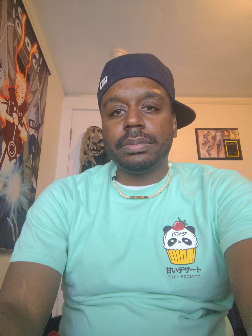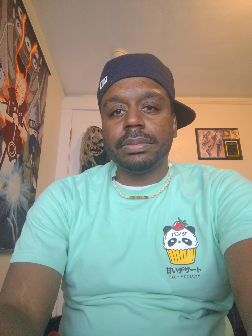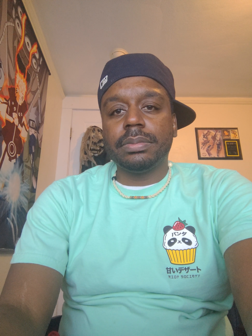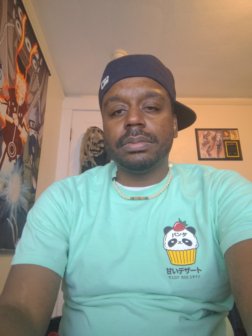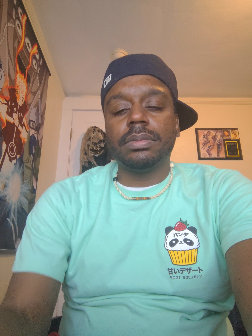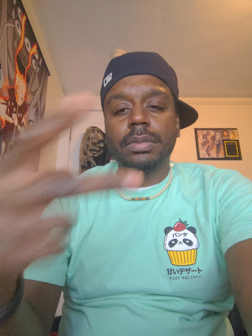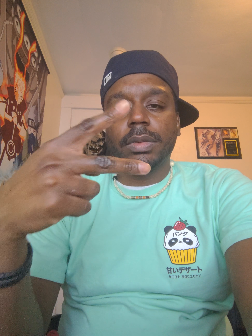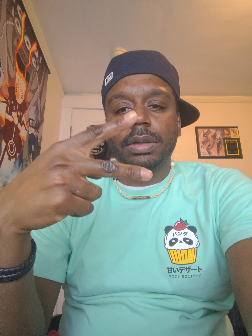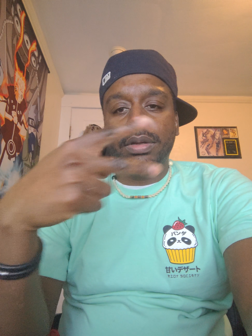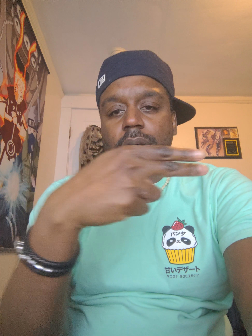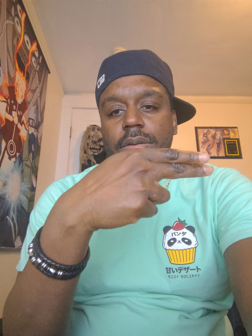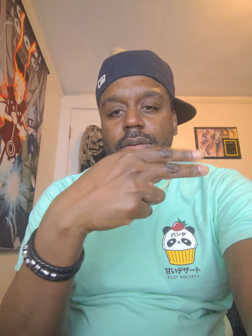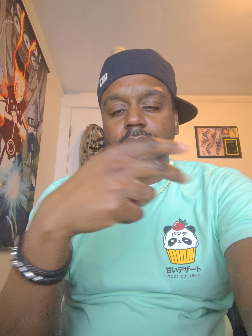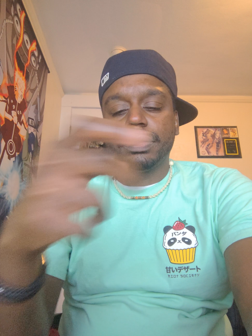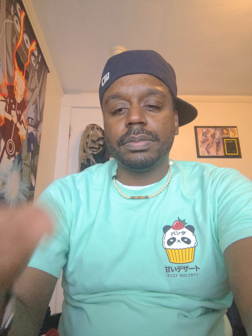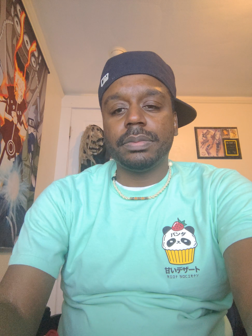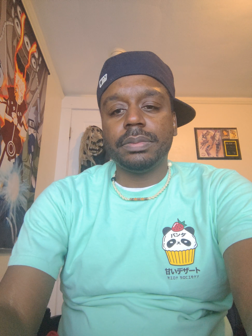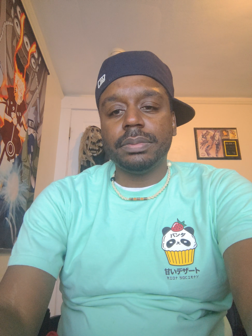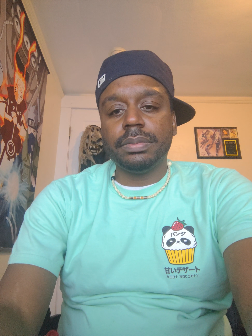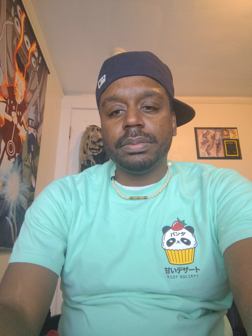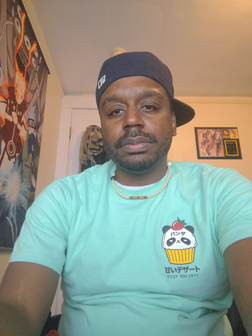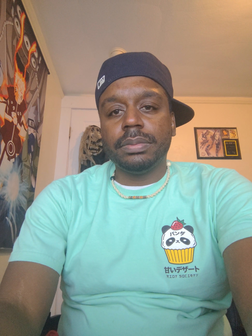cut